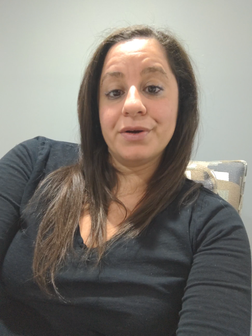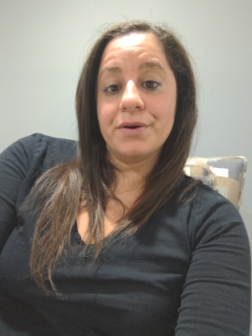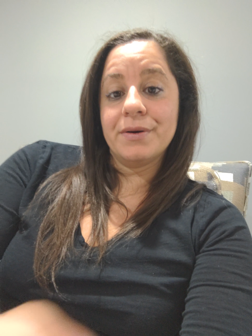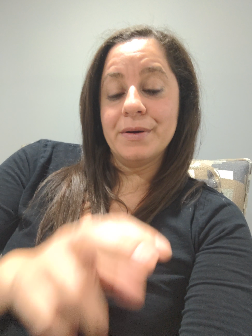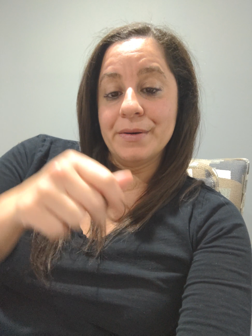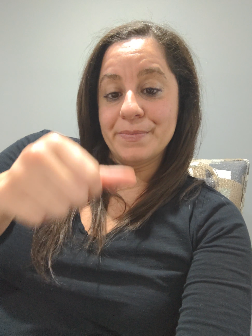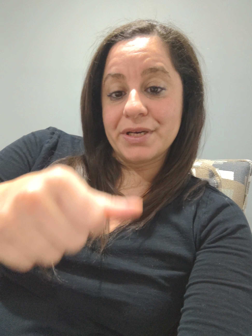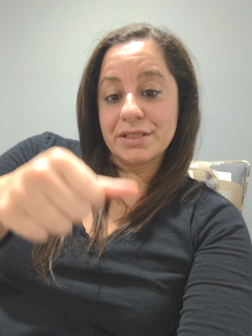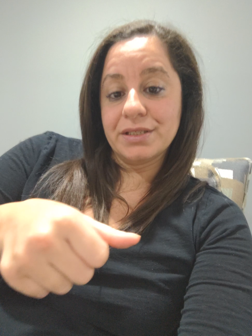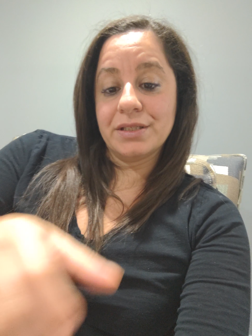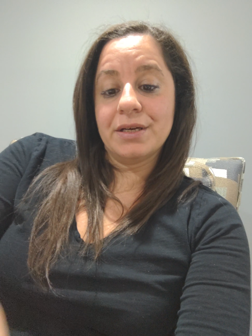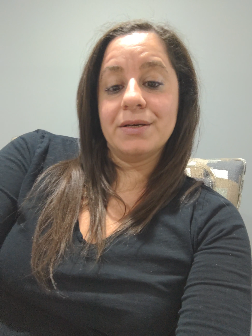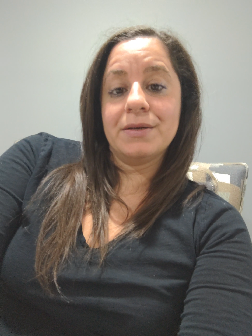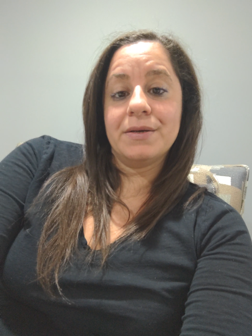puzzle